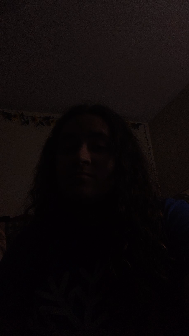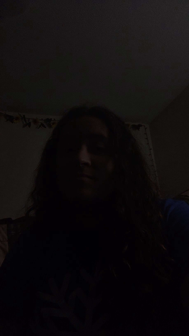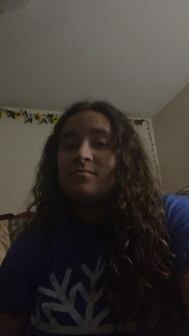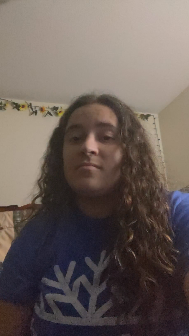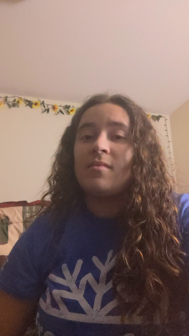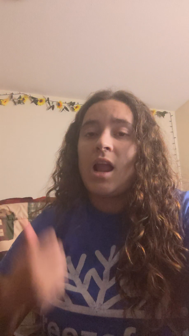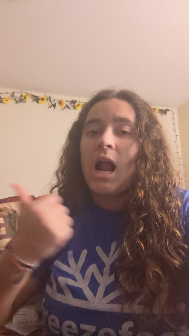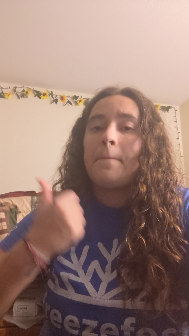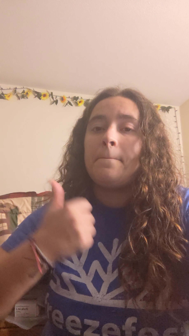help